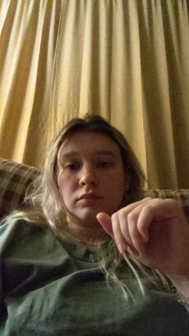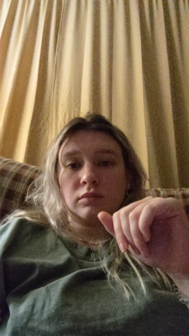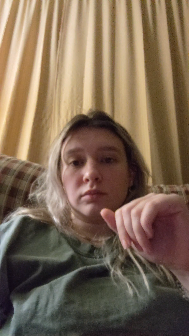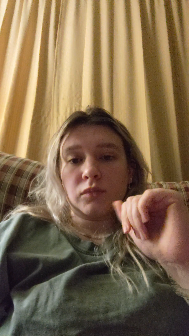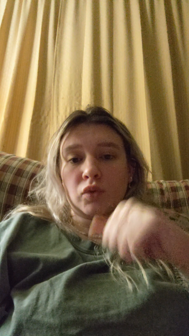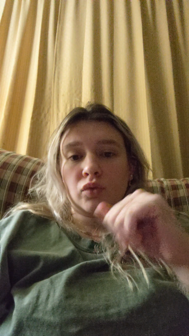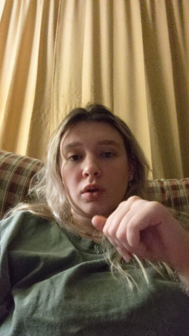rock